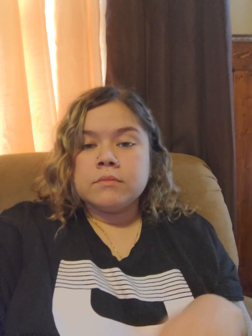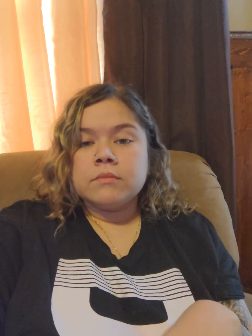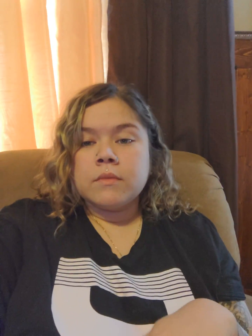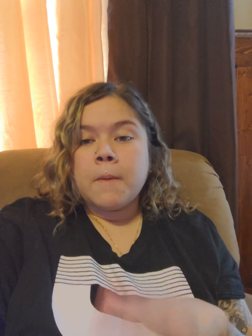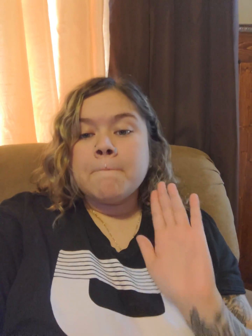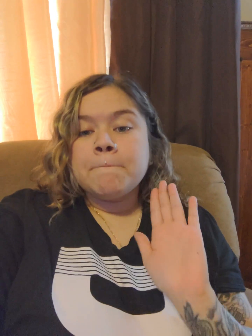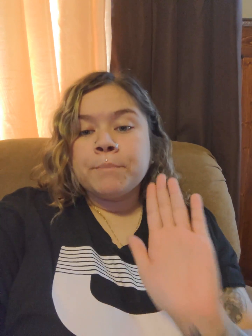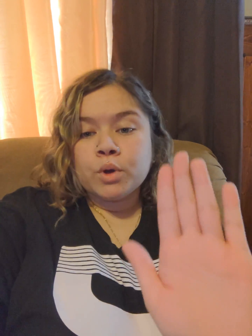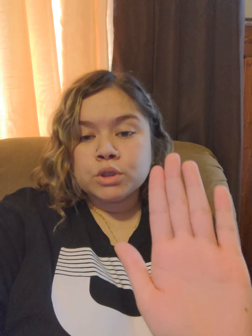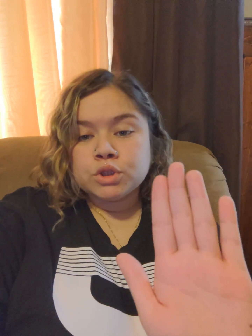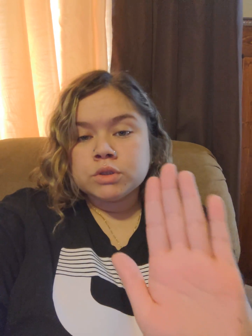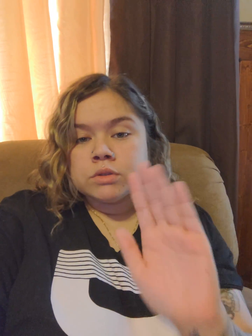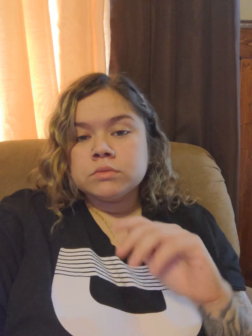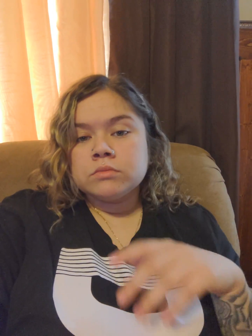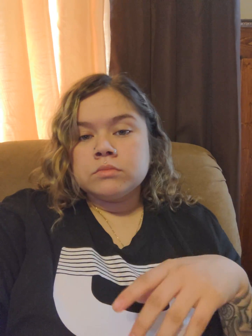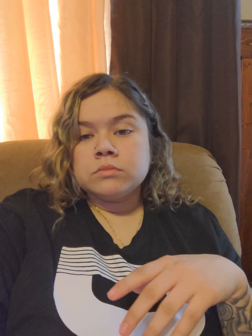push